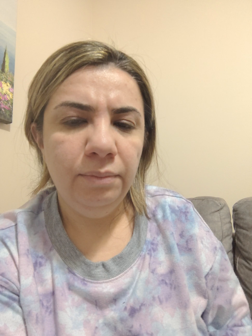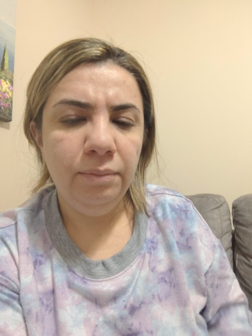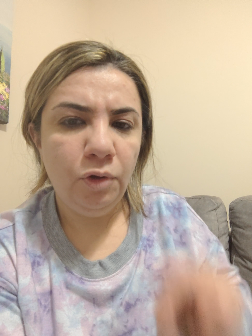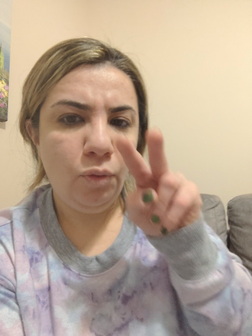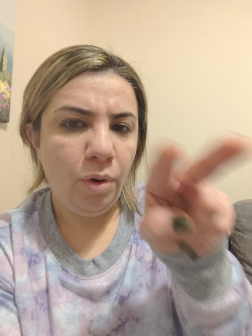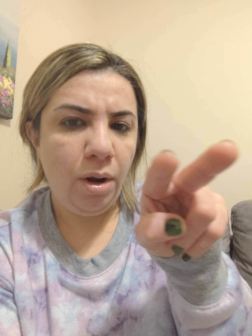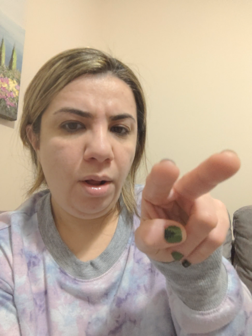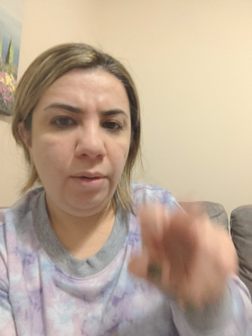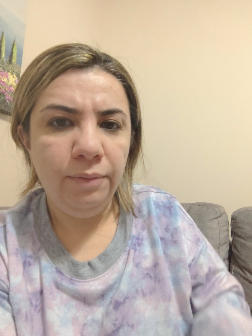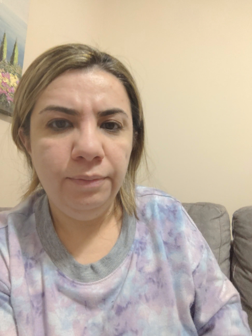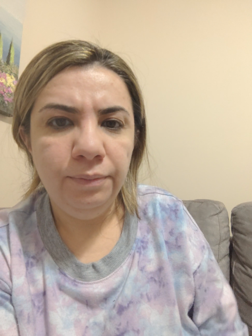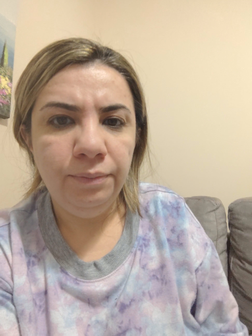look